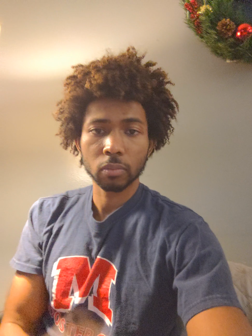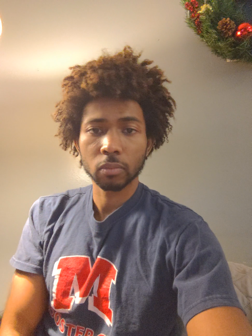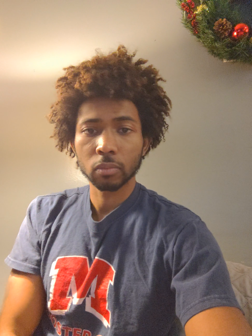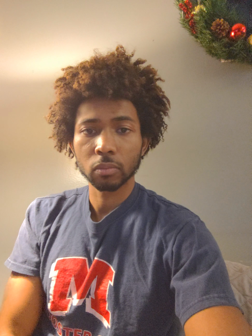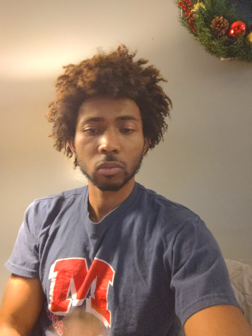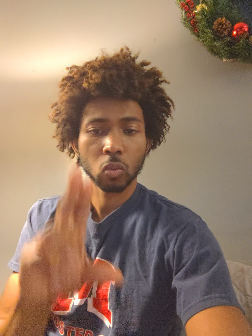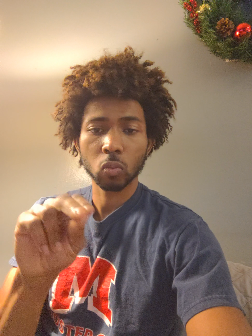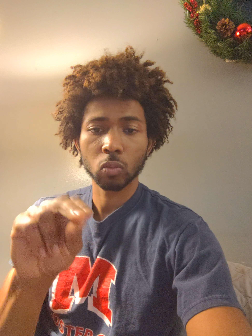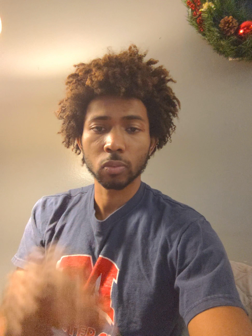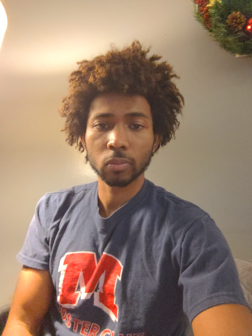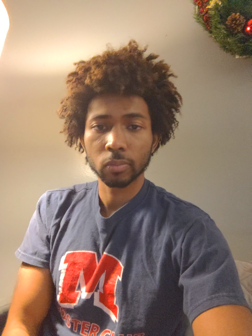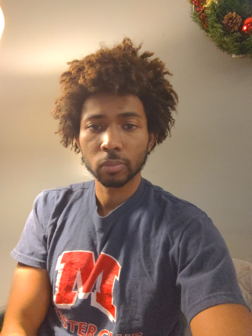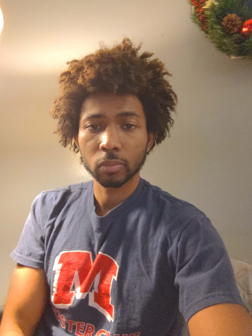no